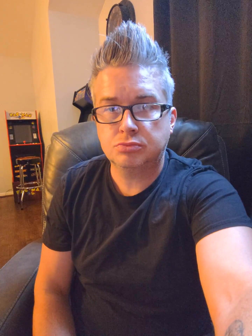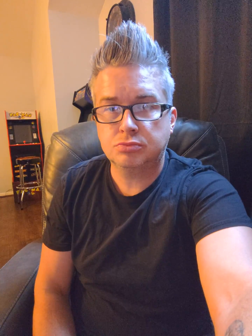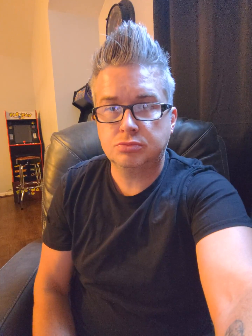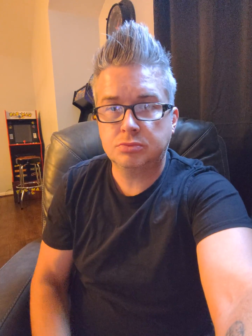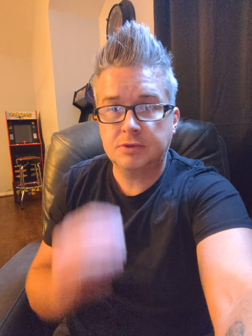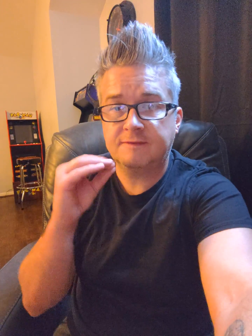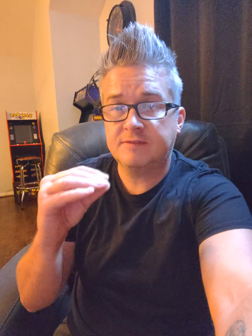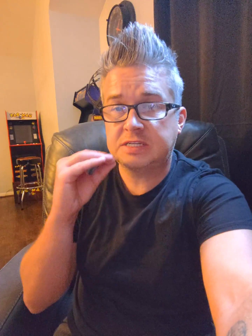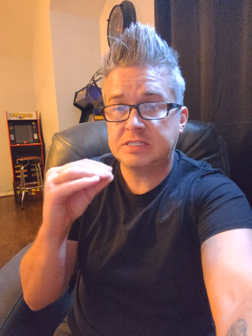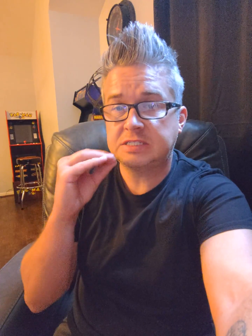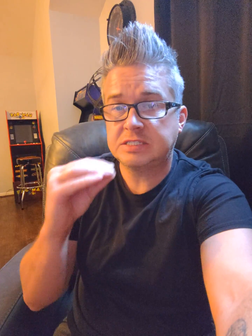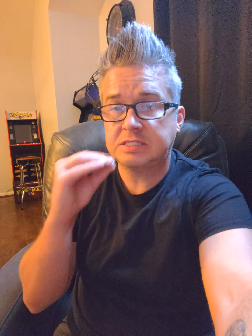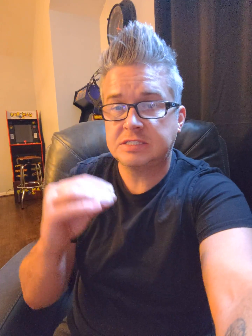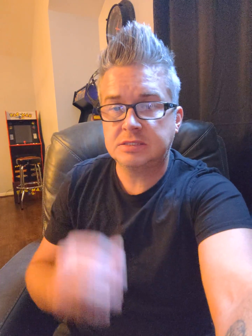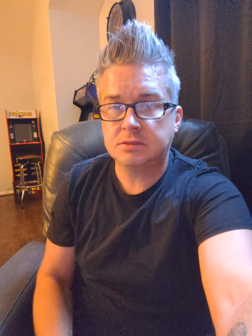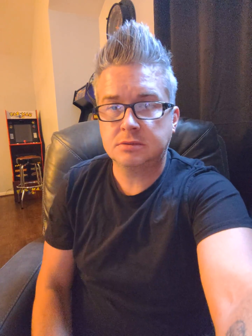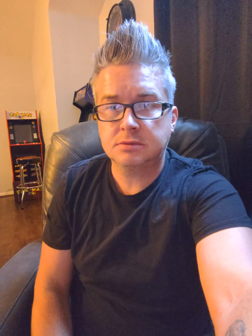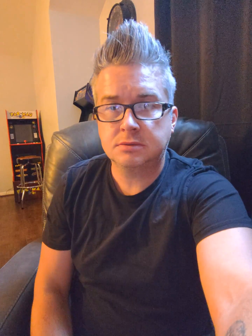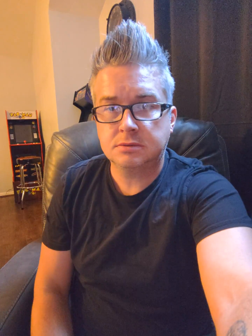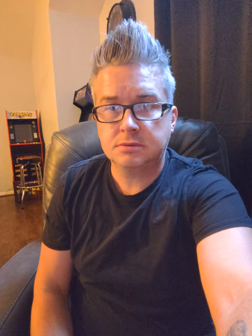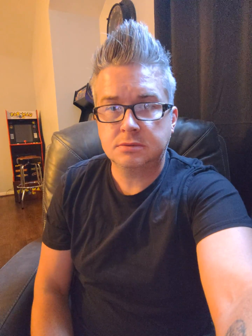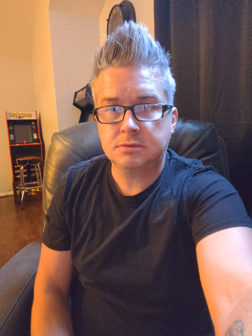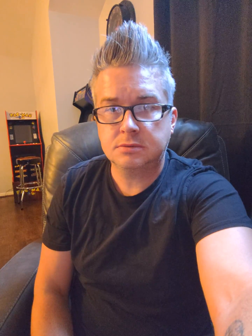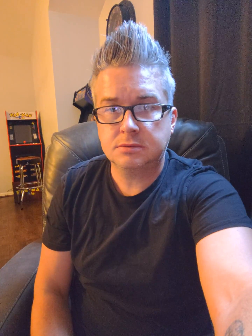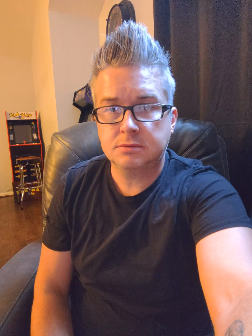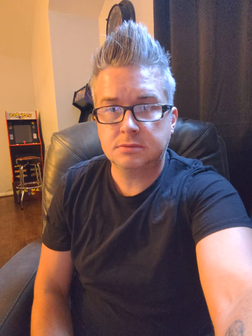fix